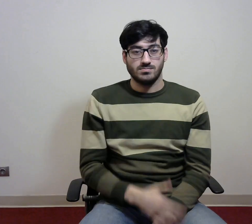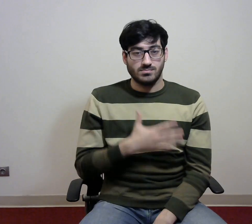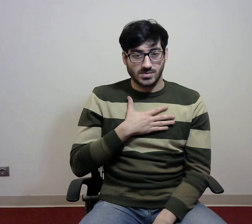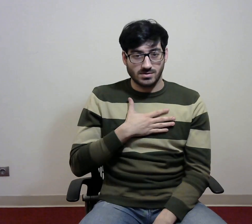mən